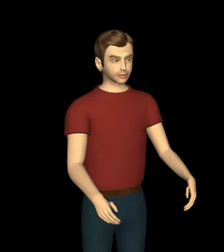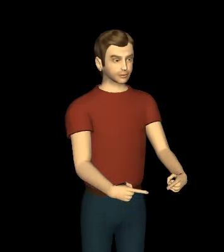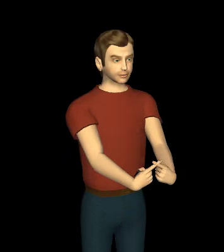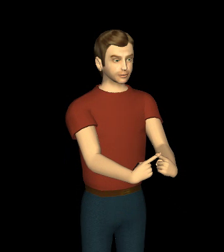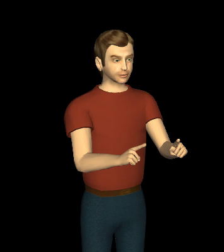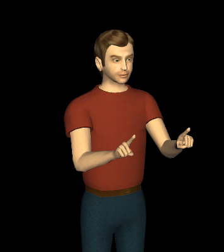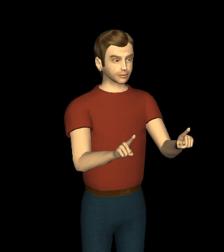مختلف